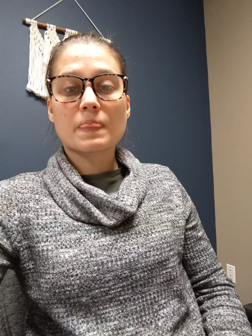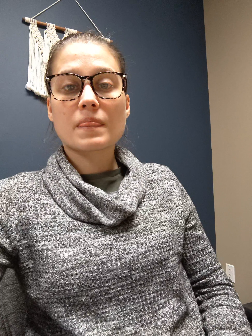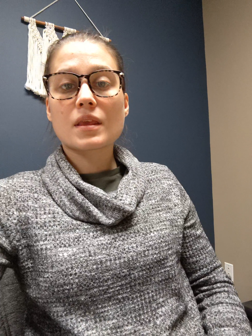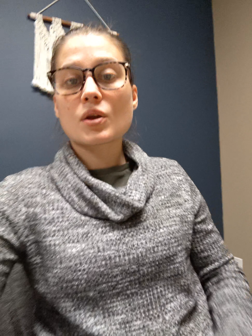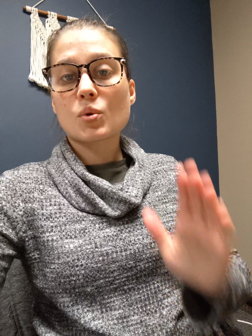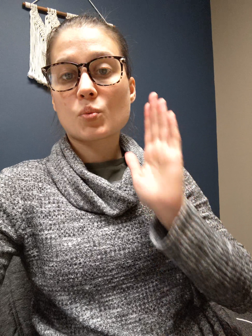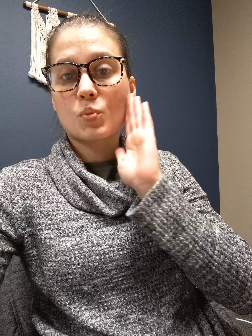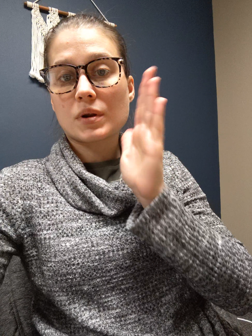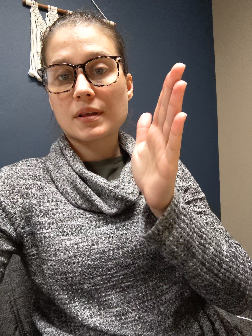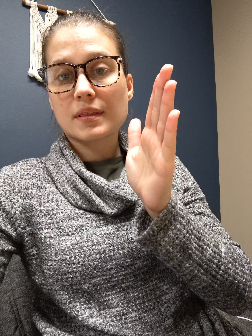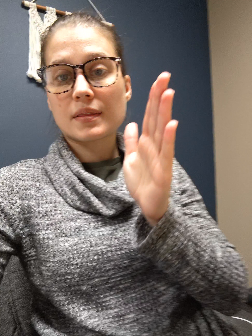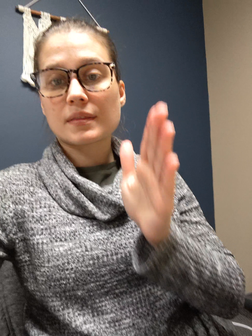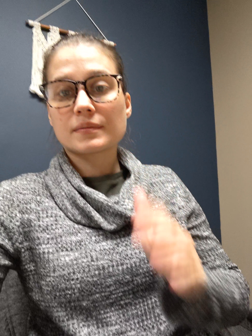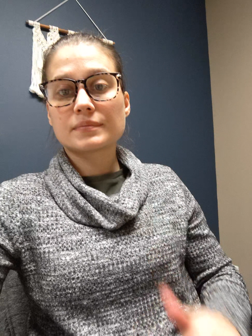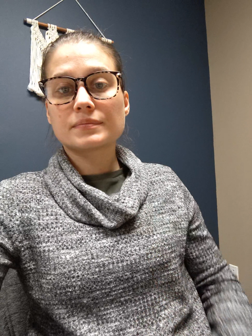will